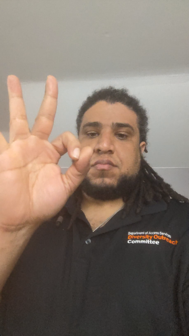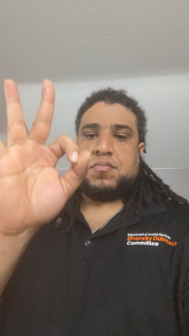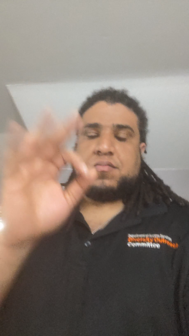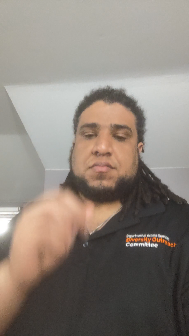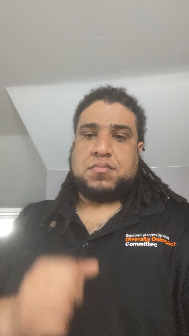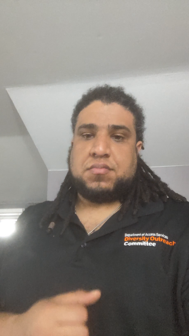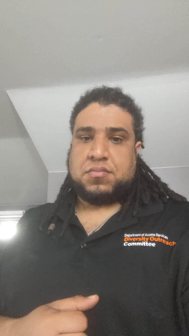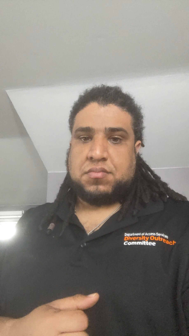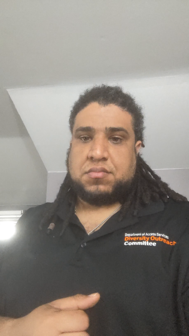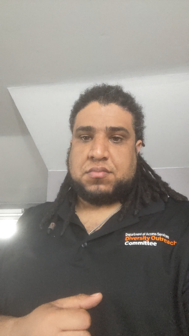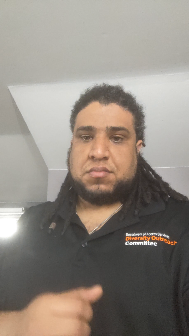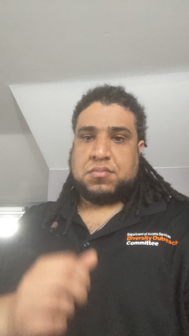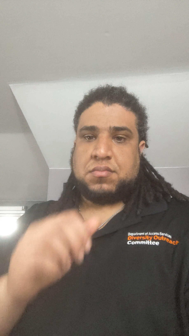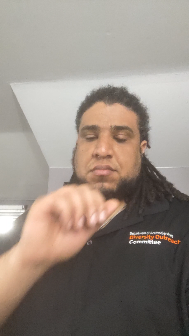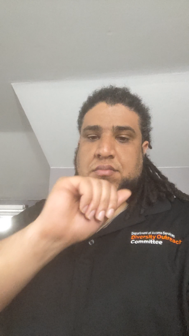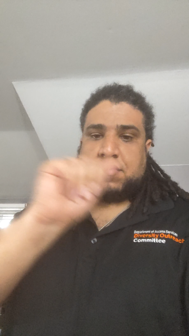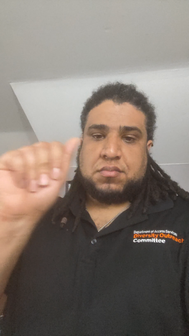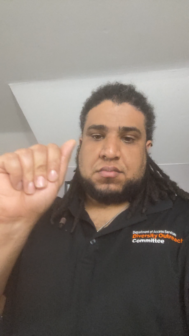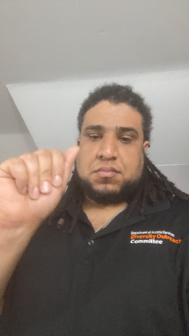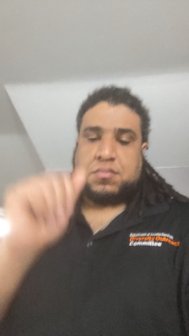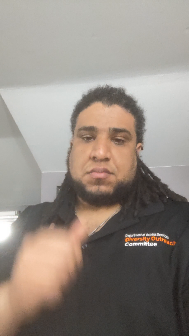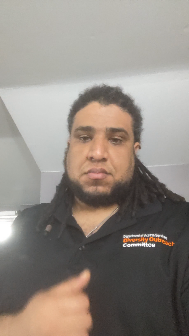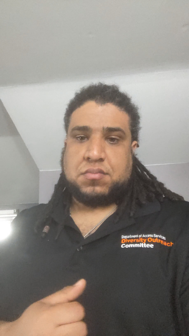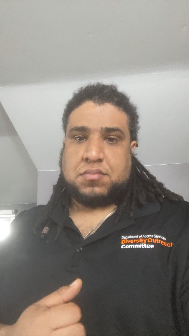a